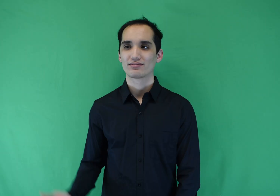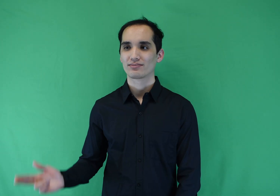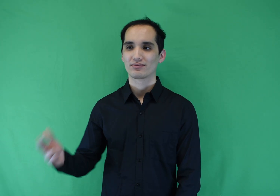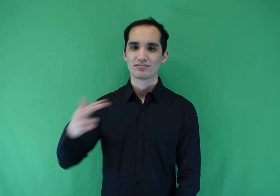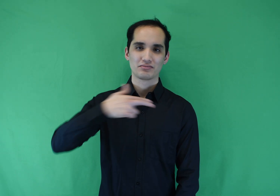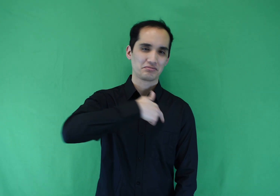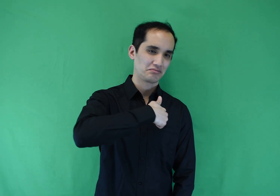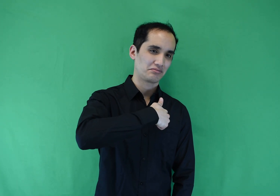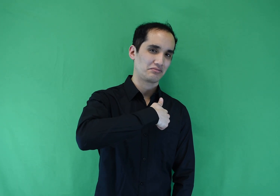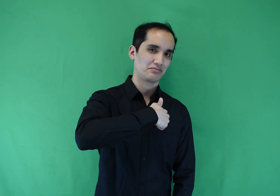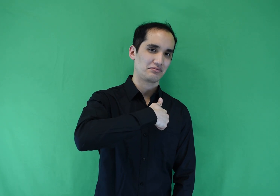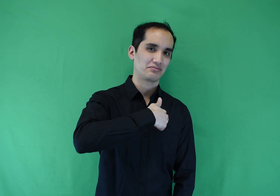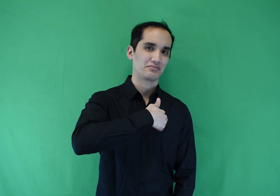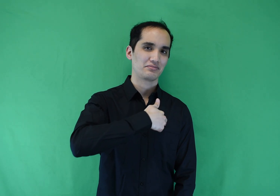herida